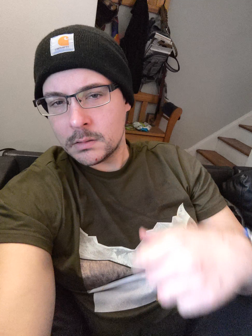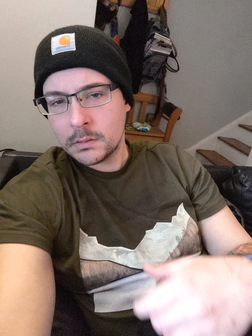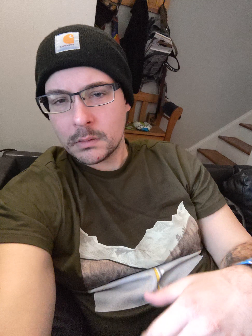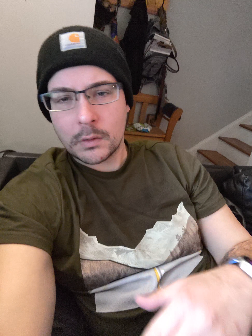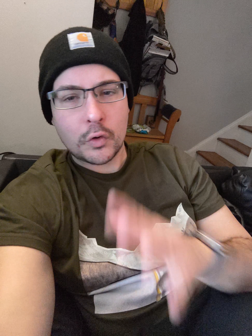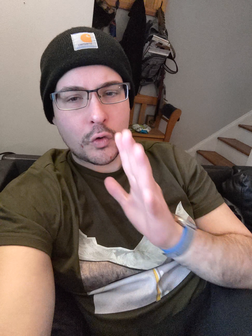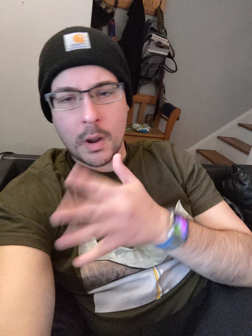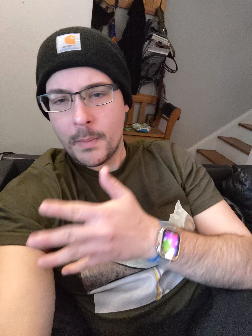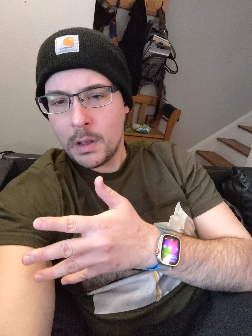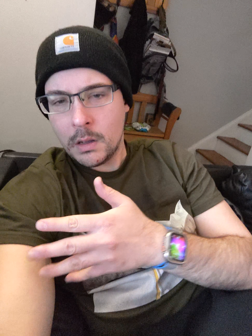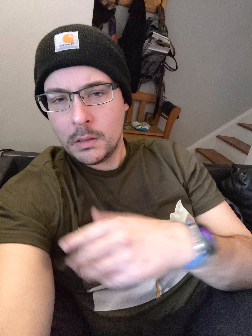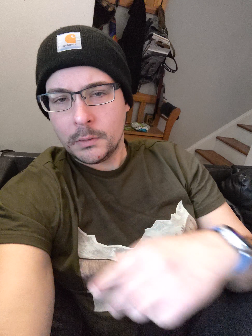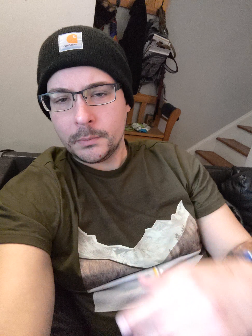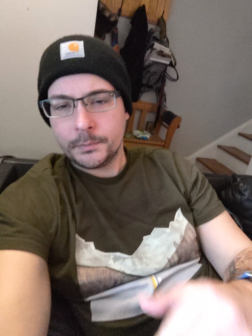grandma